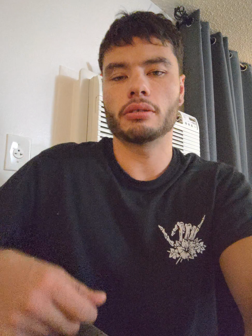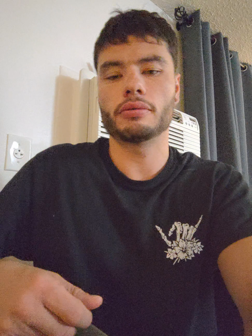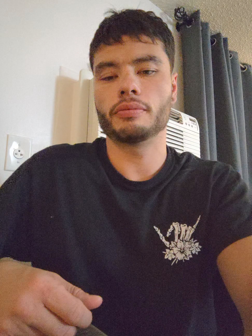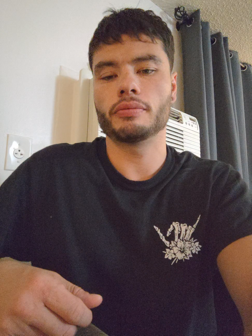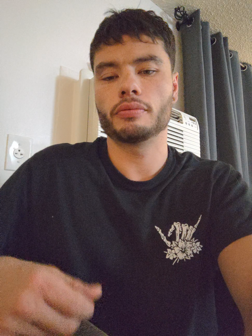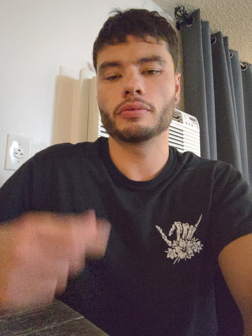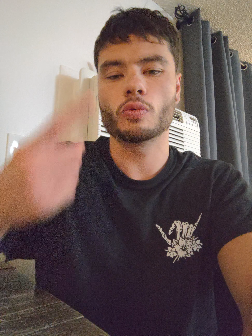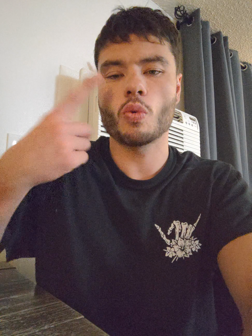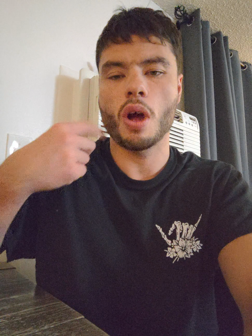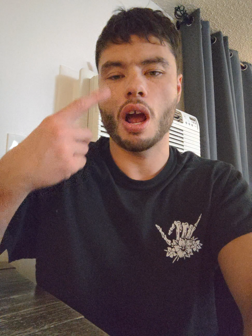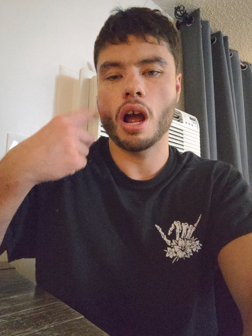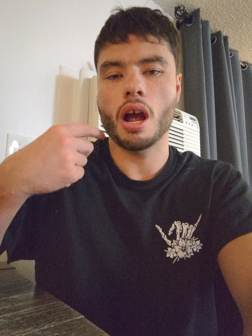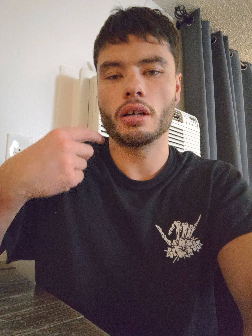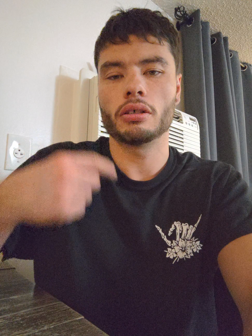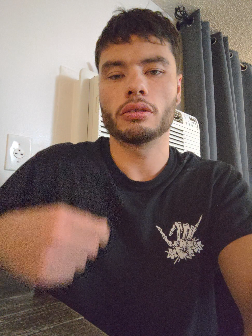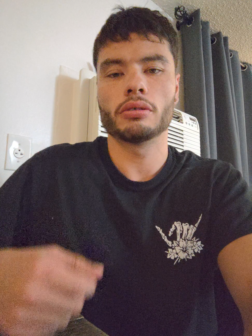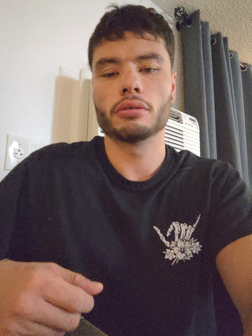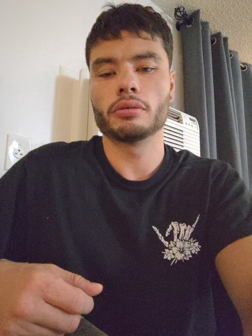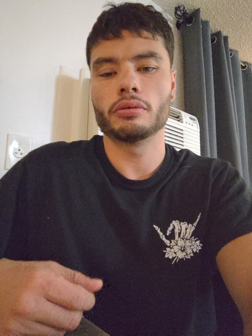cry